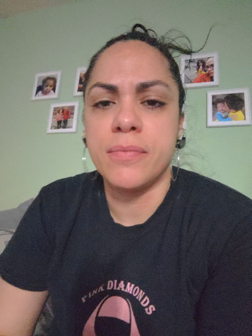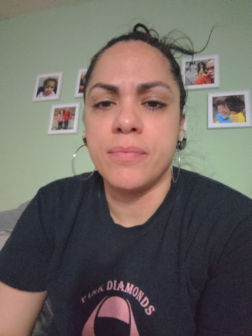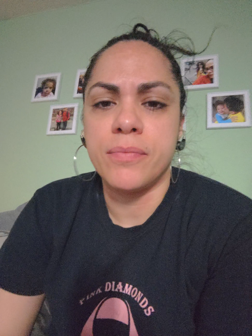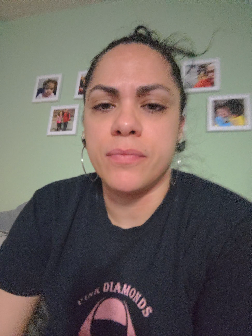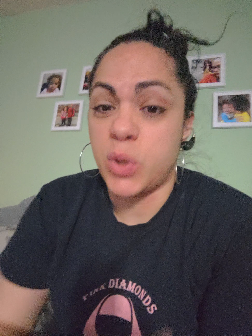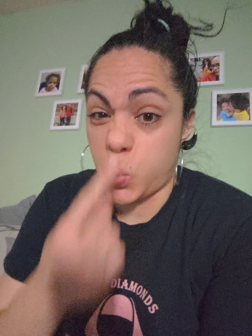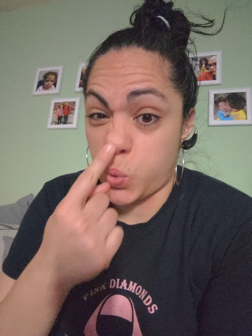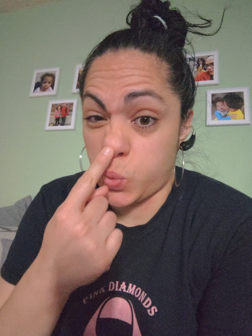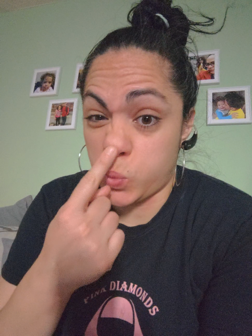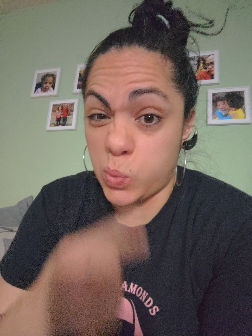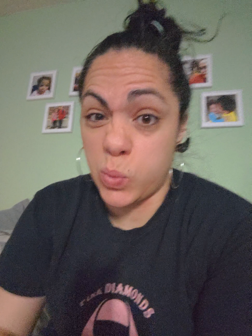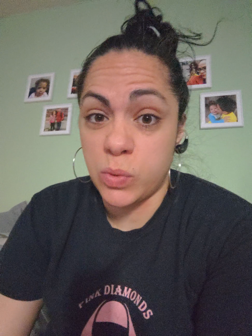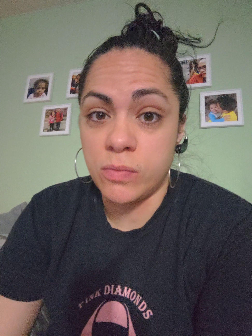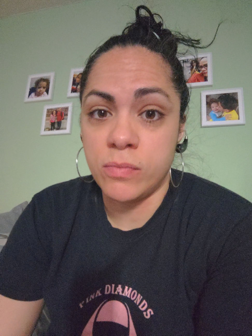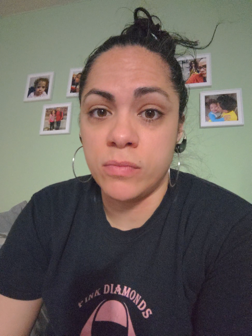nose